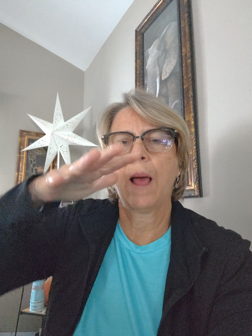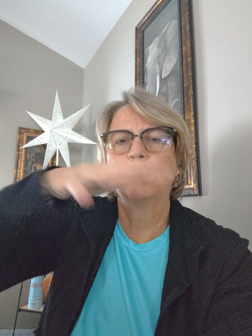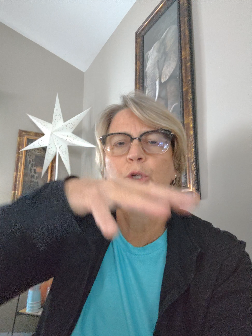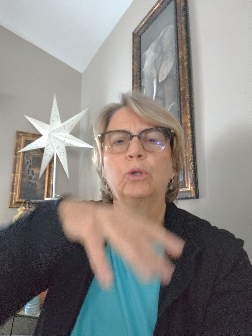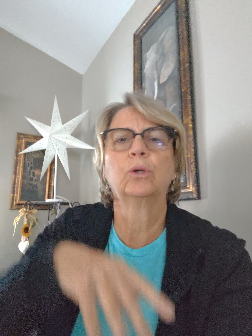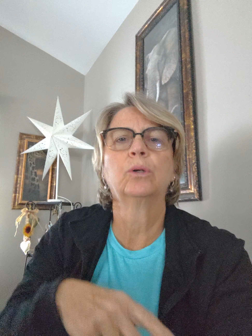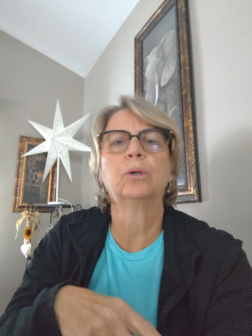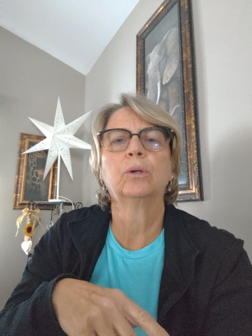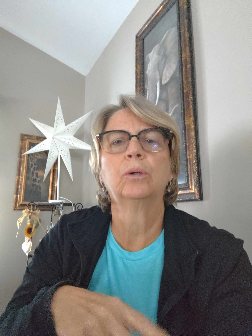helicopter